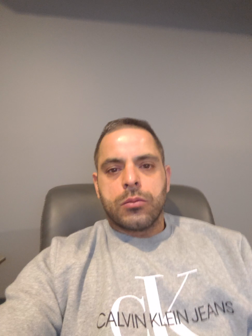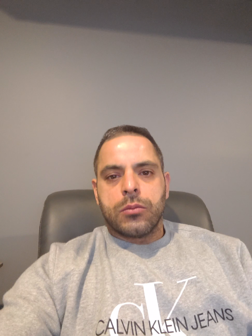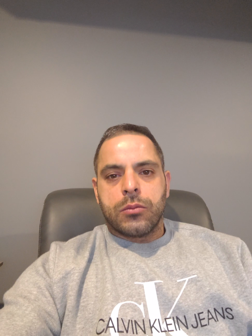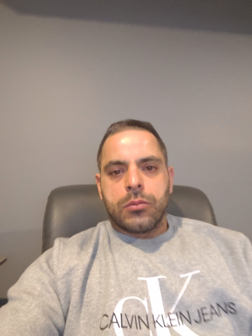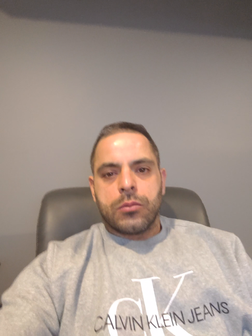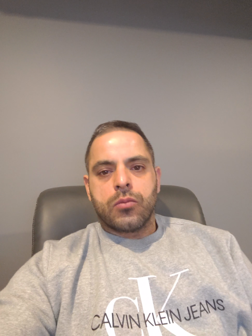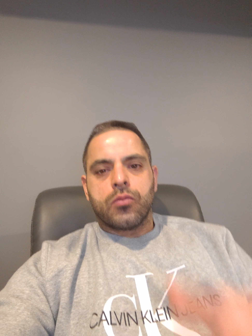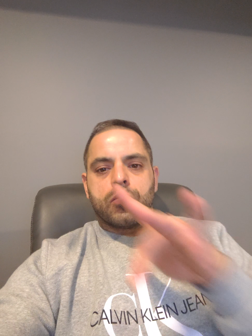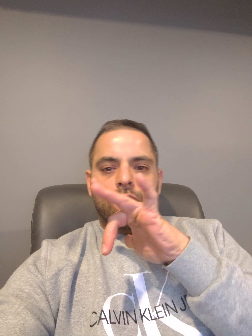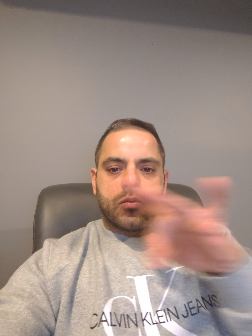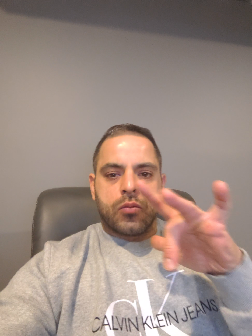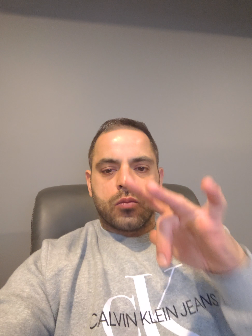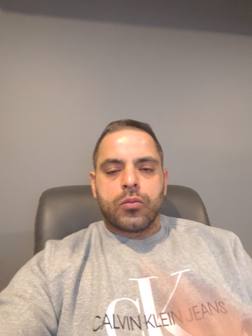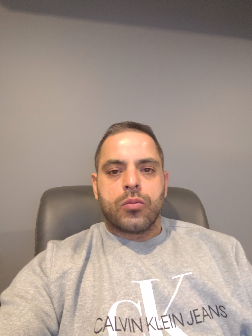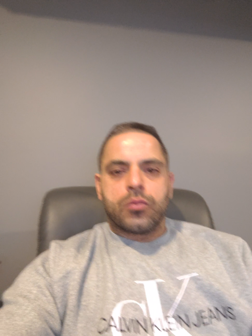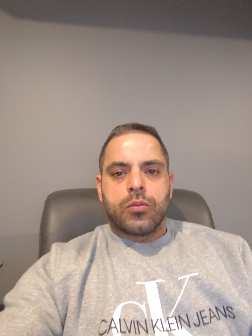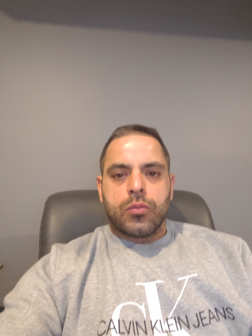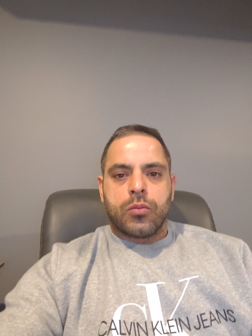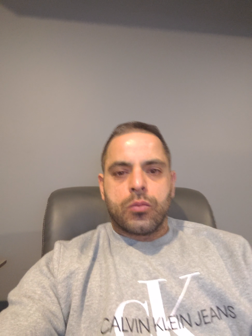empty